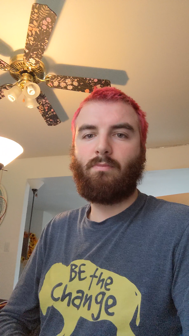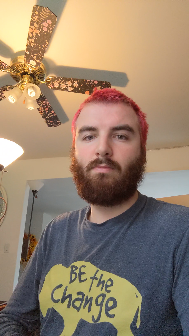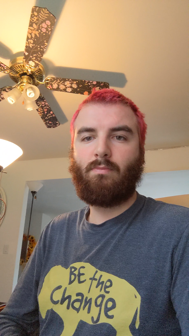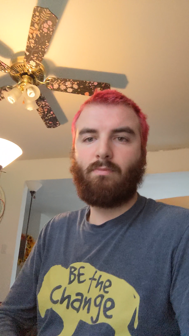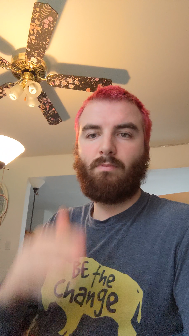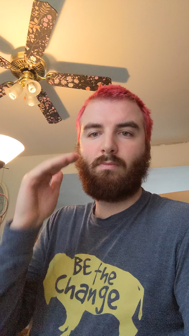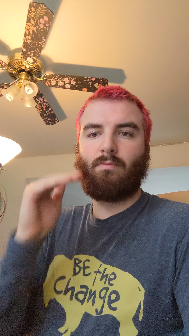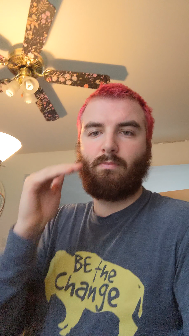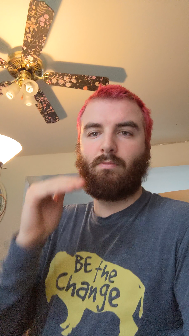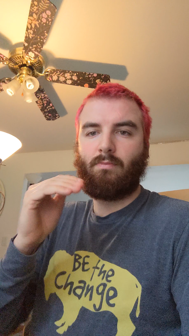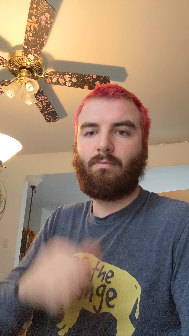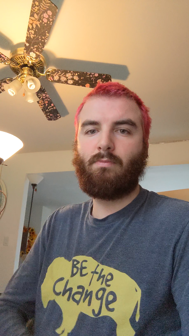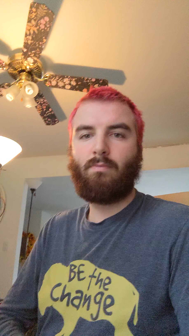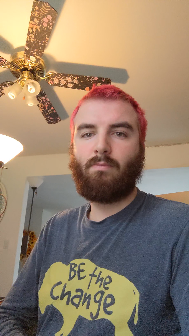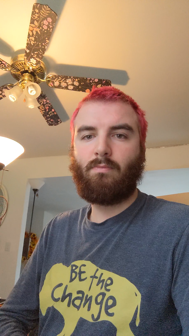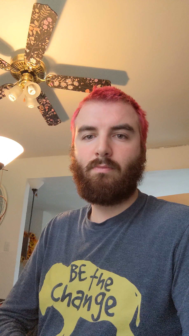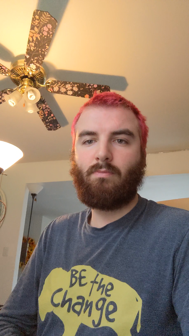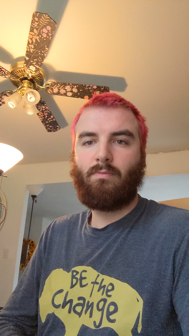little